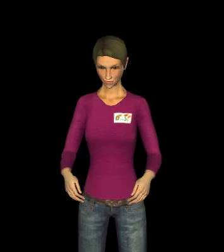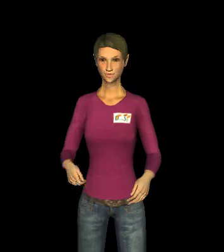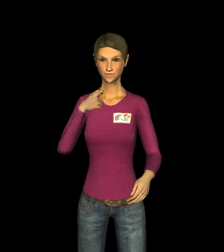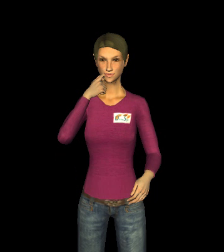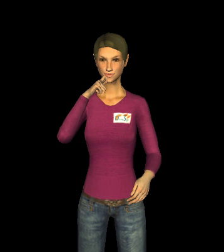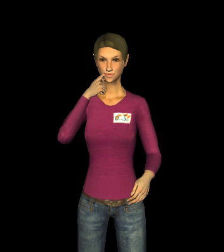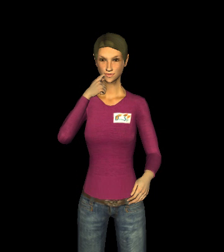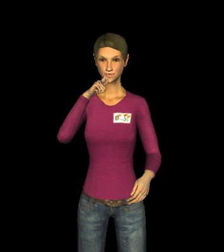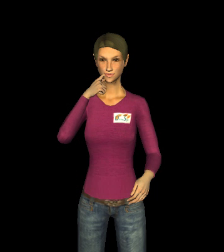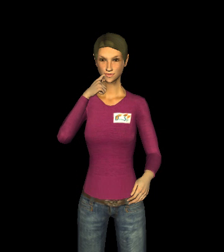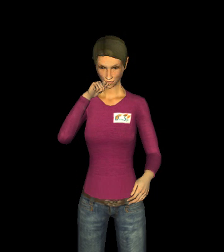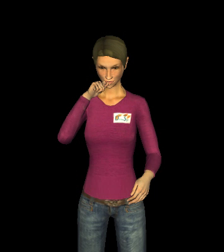طبيب أسنان